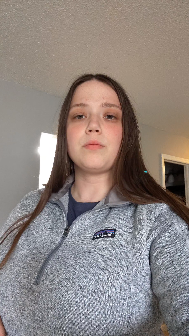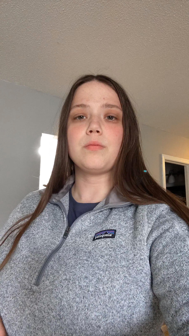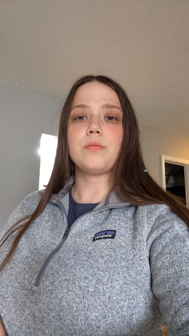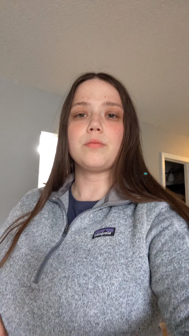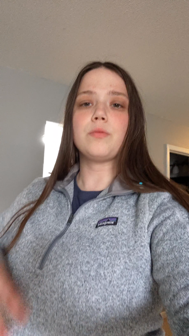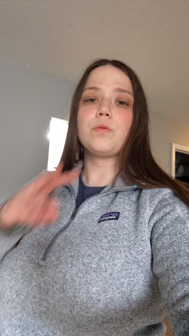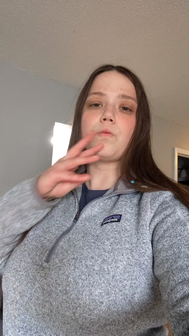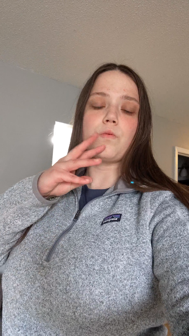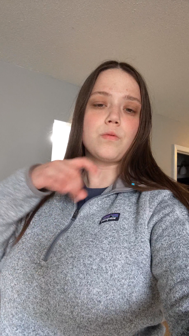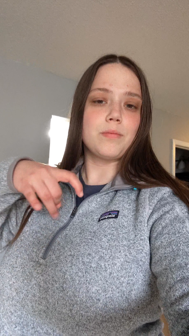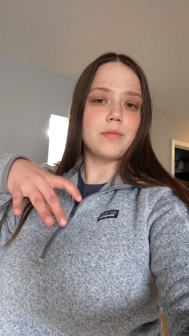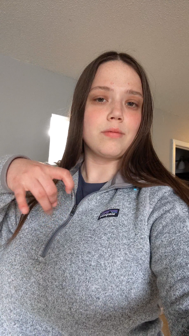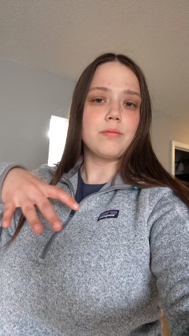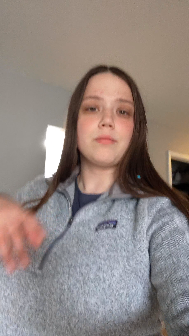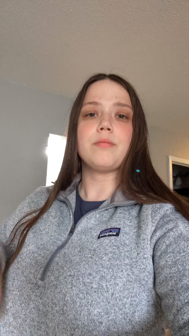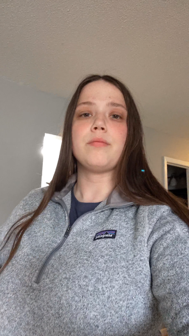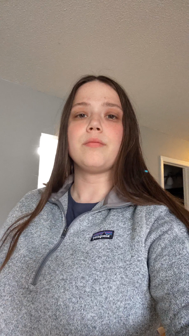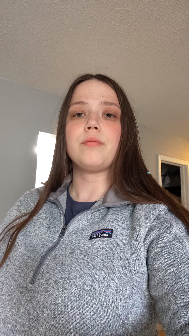melon